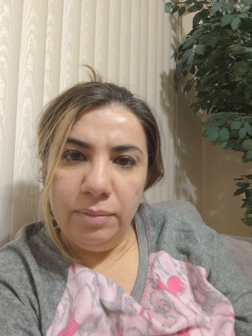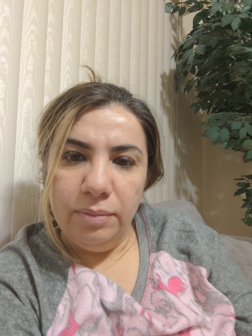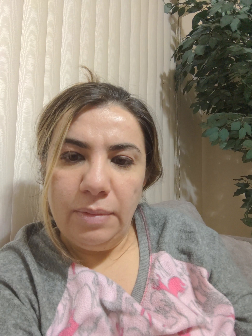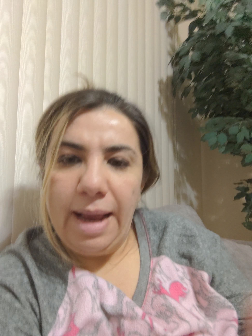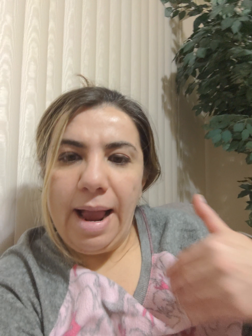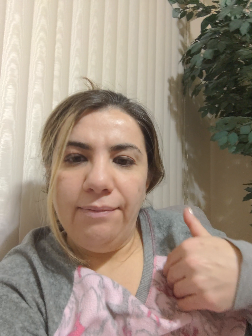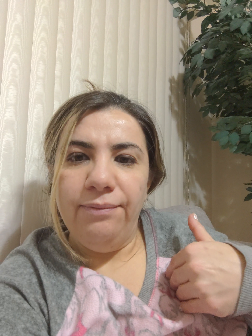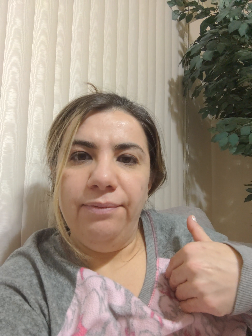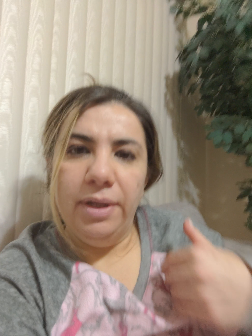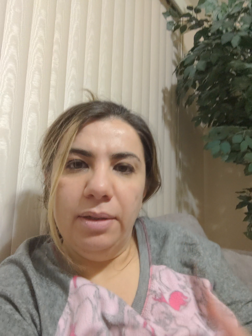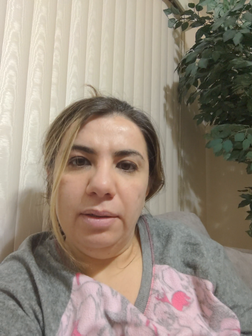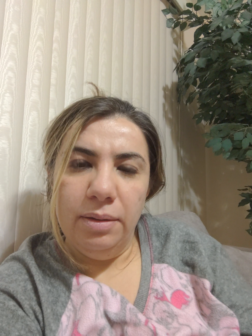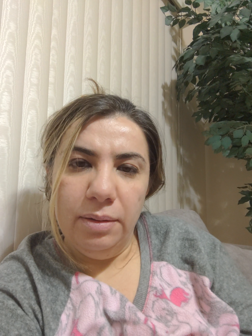have to